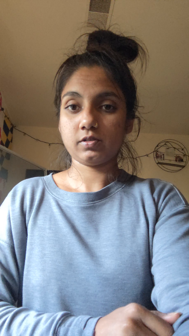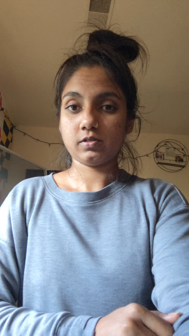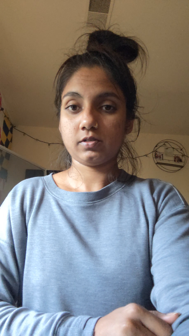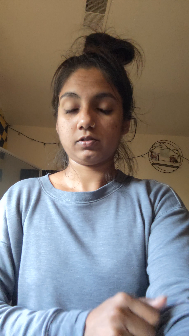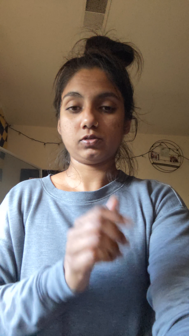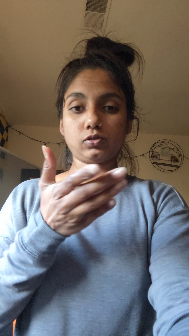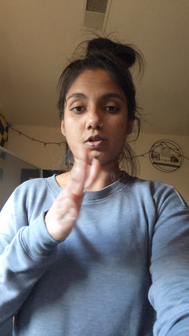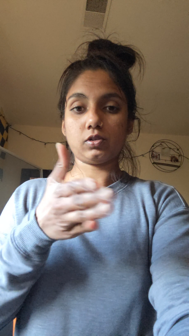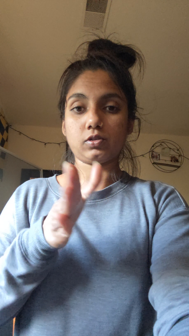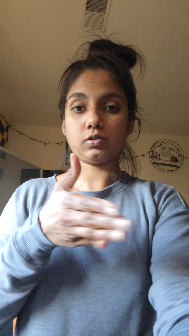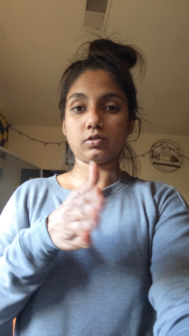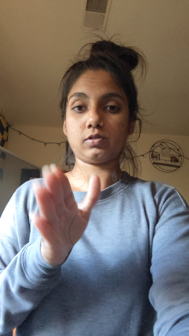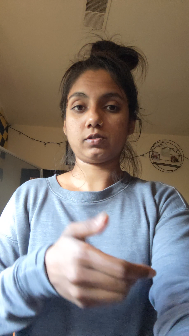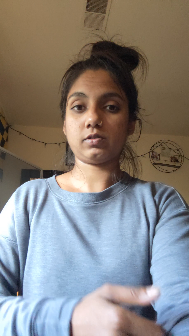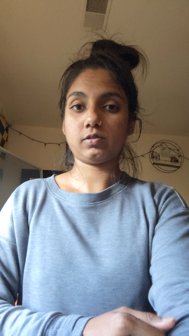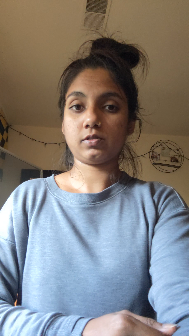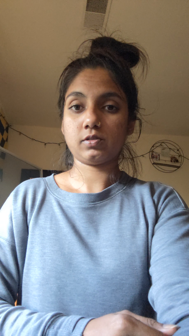share